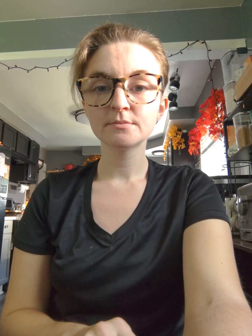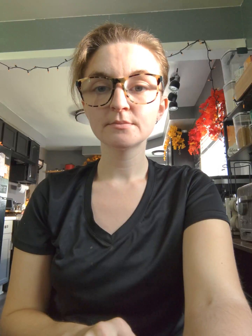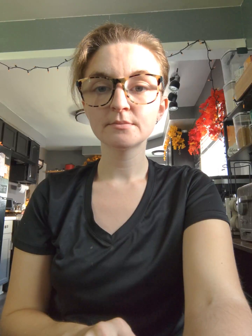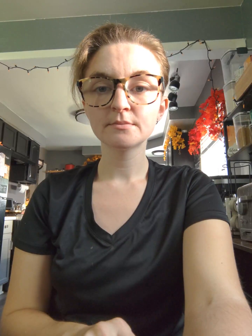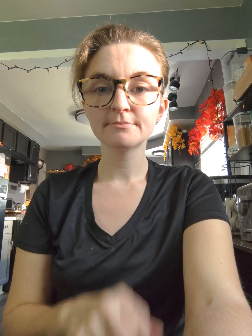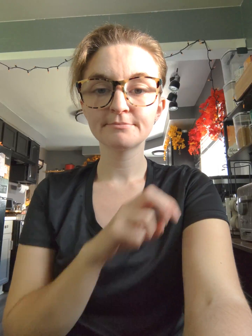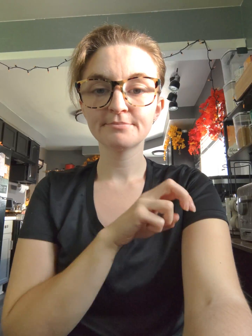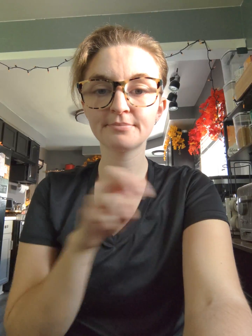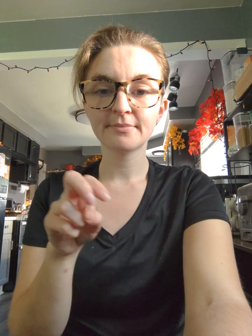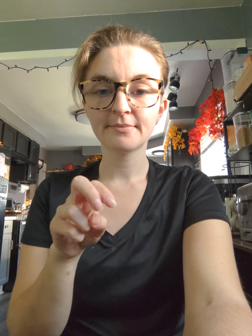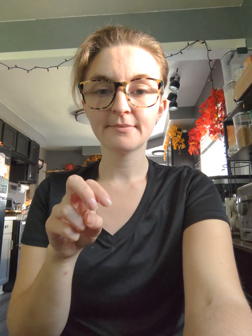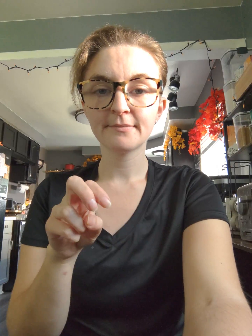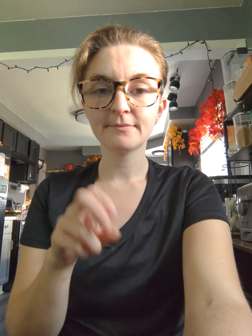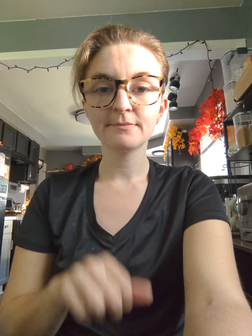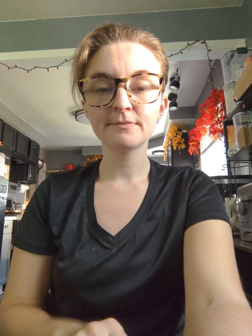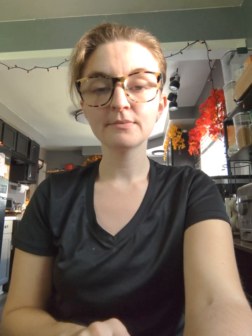bench